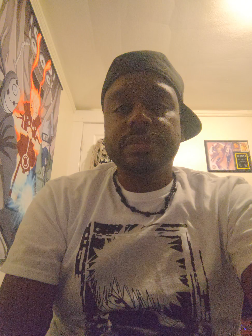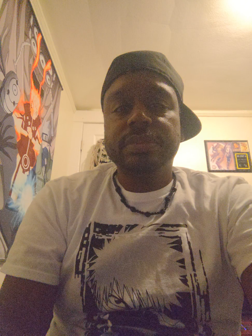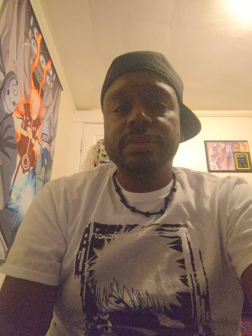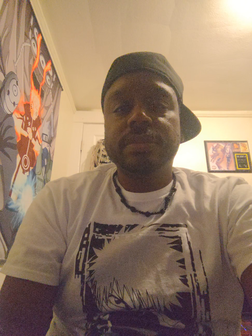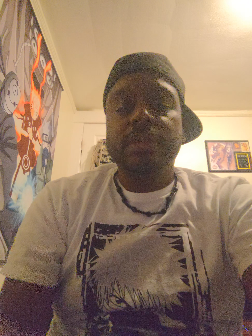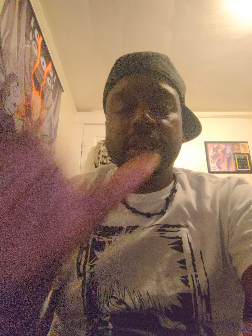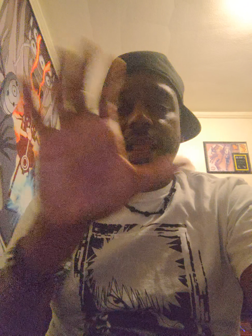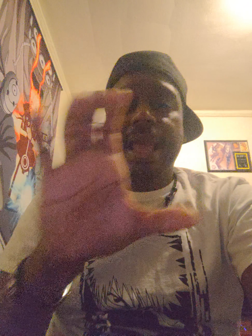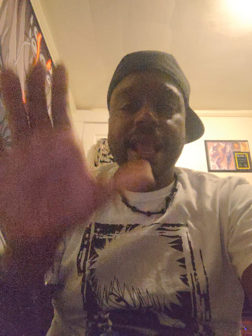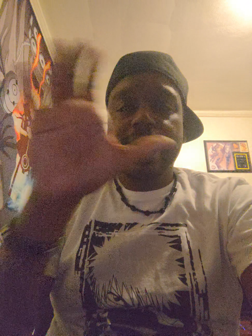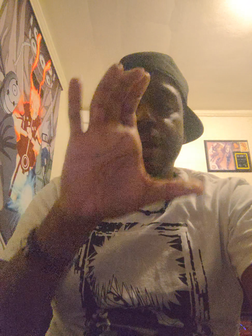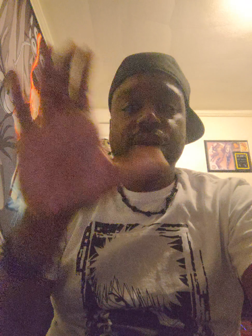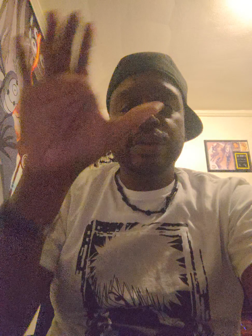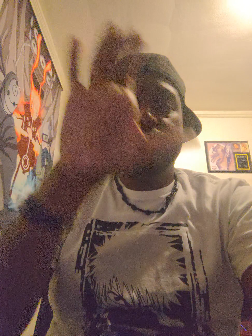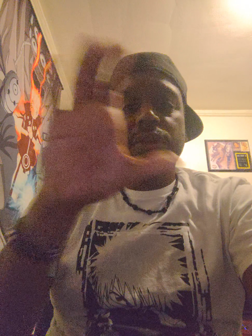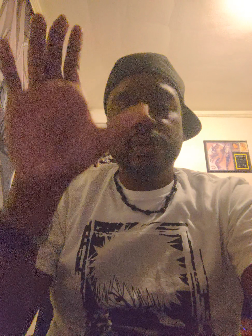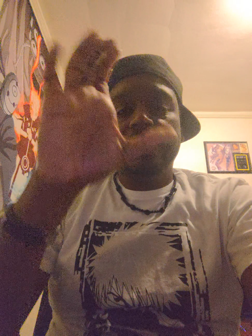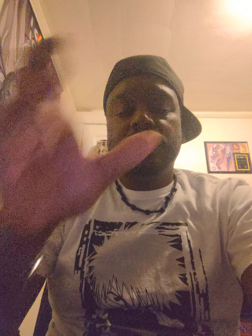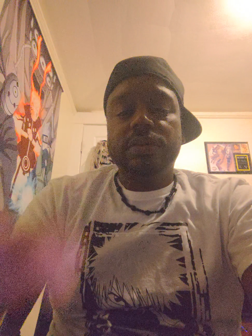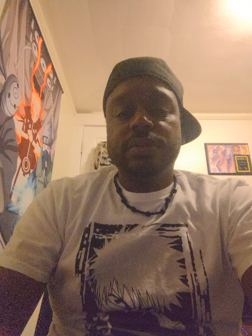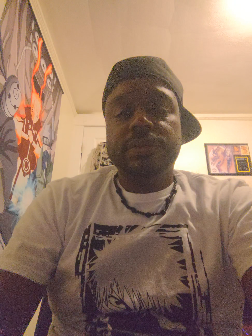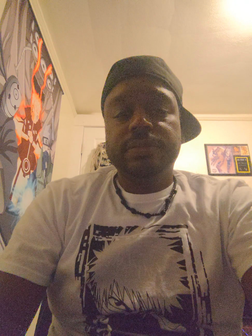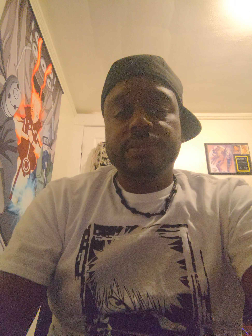cloud